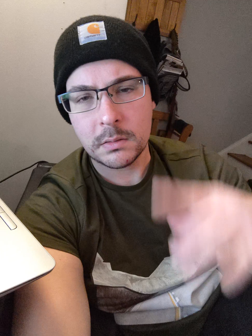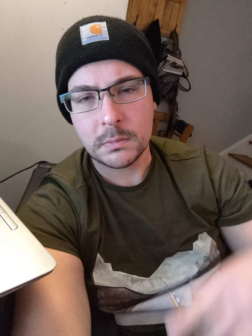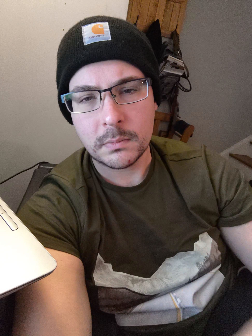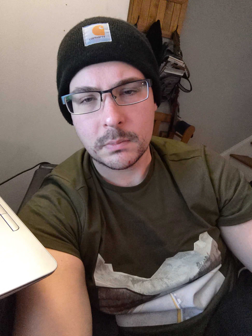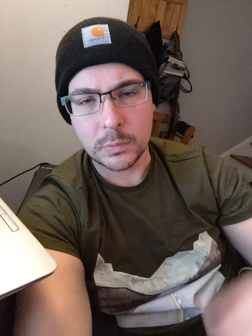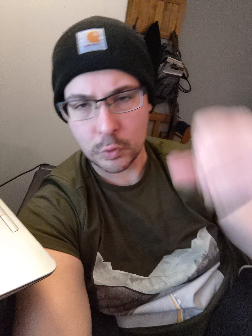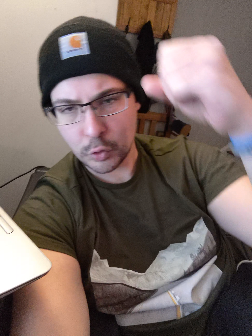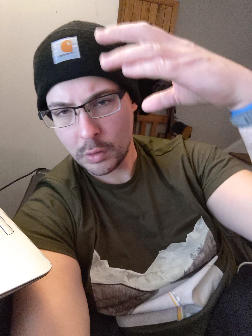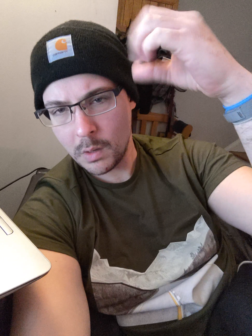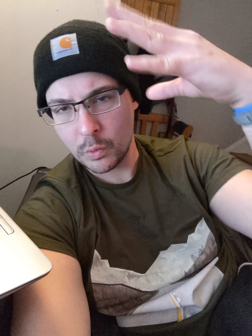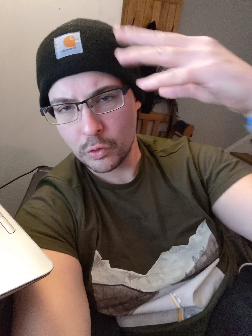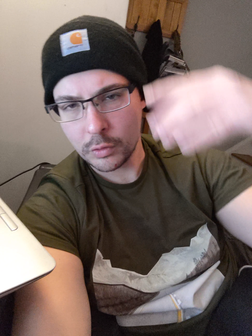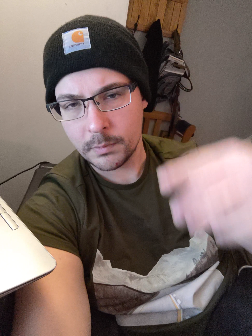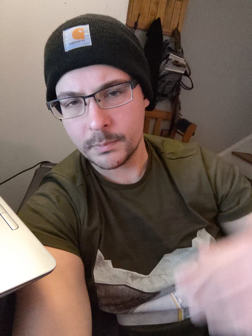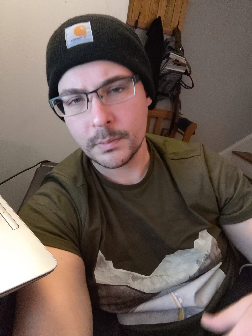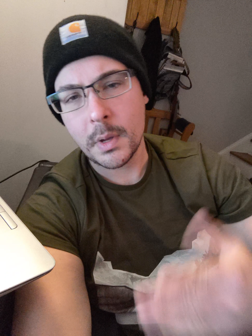shower